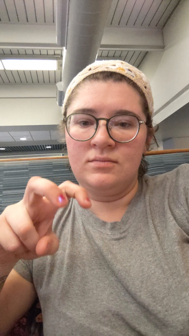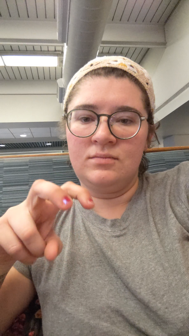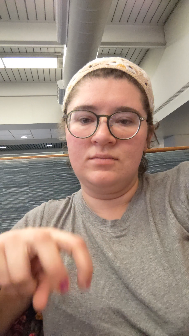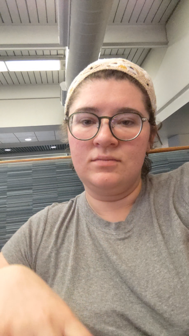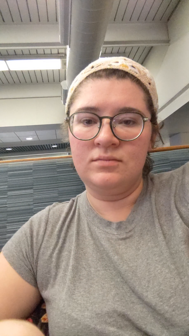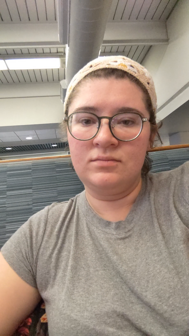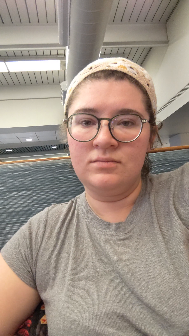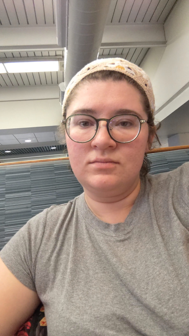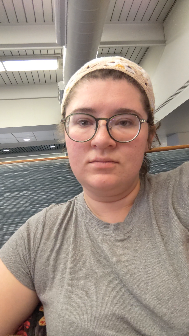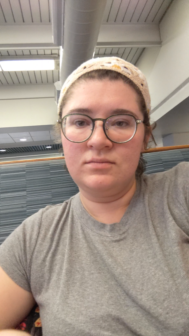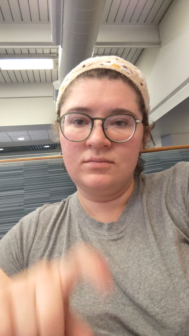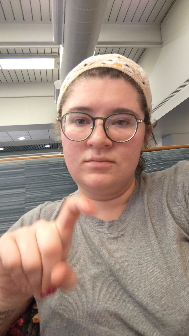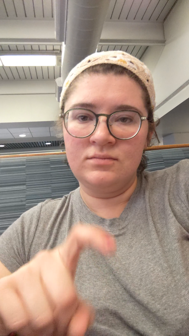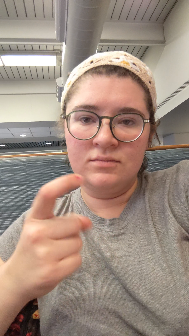friend